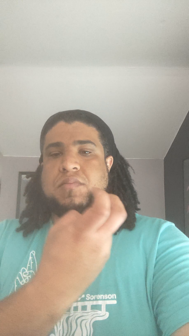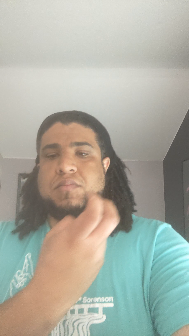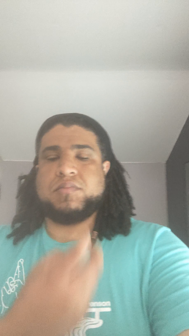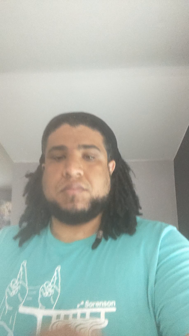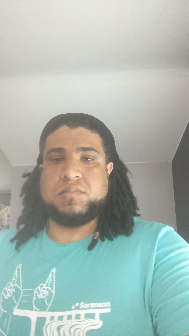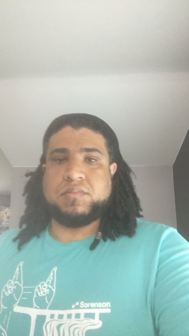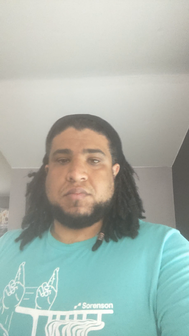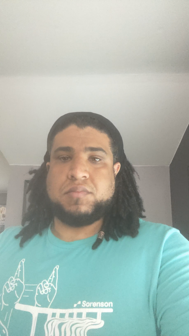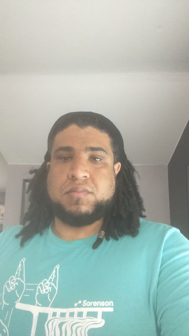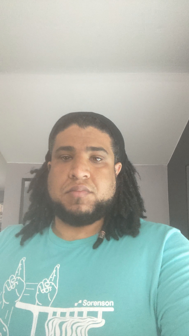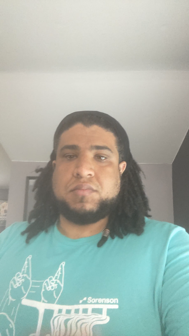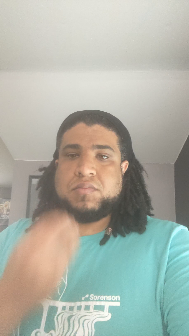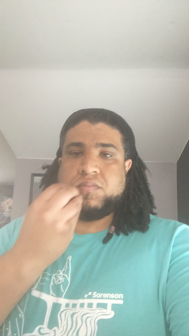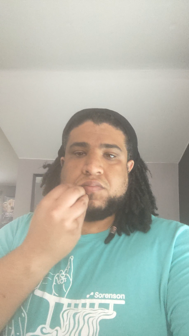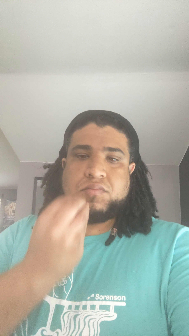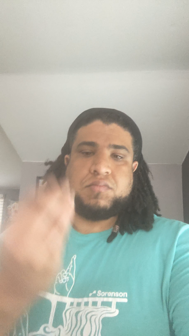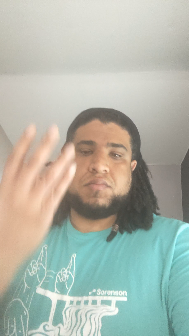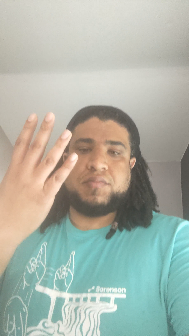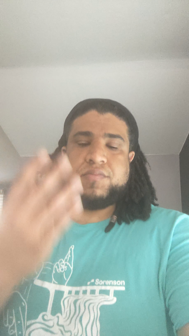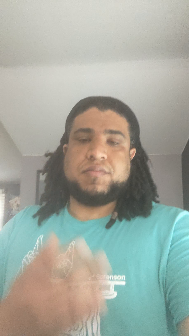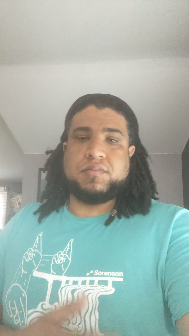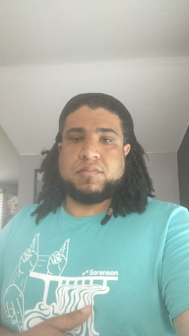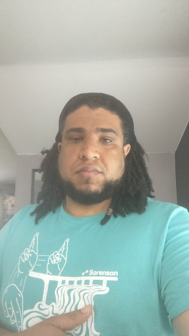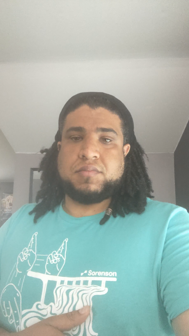breakfast